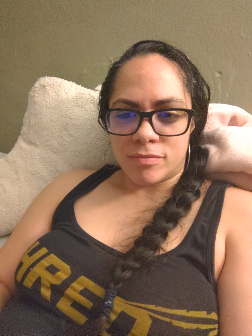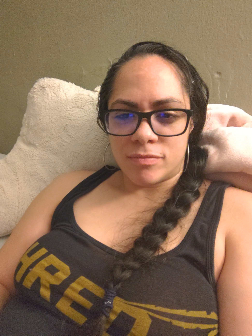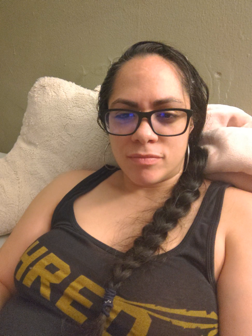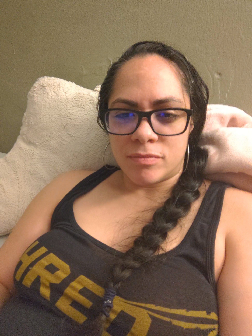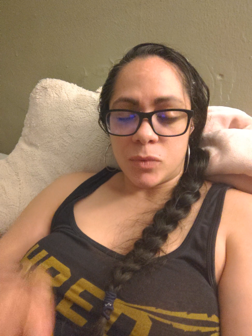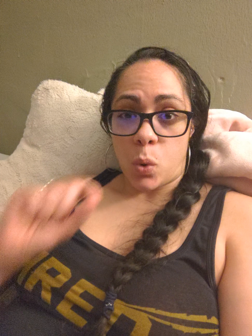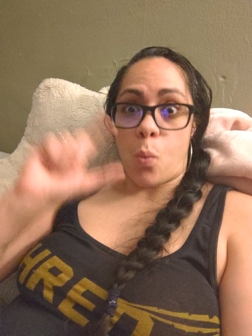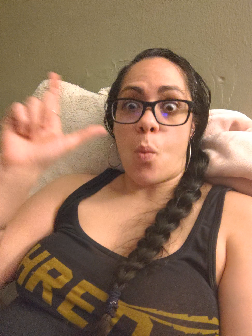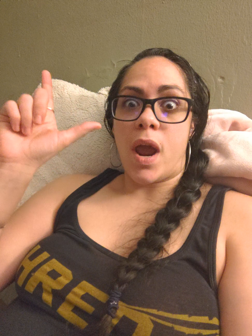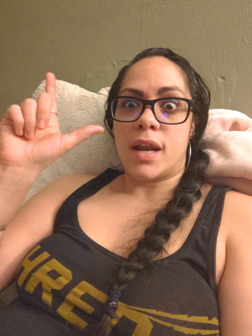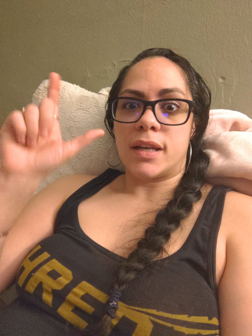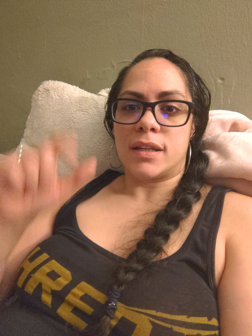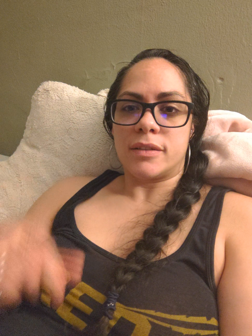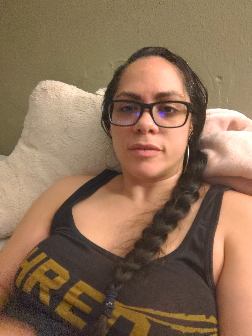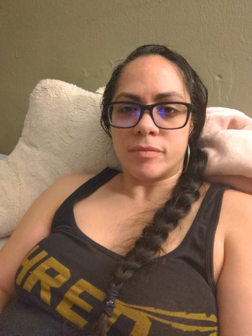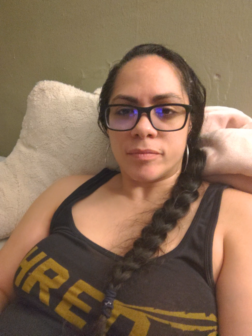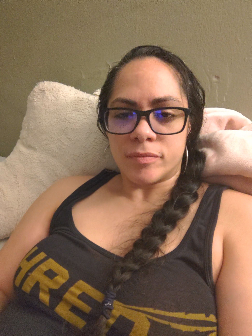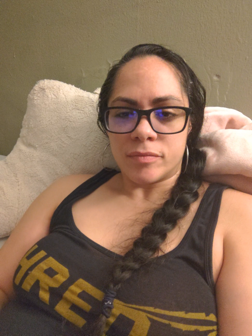wake